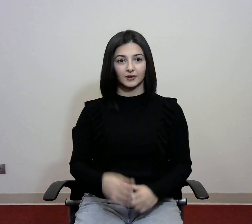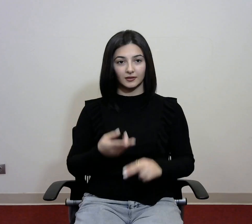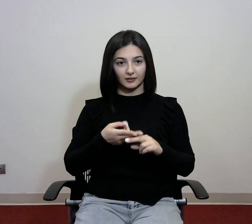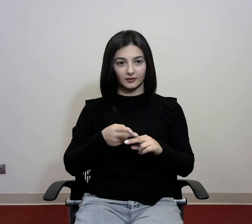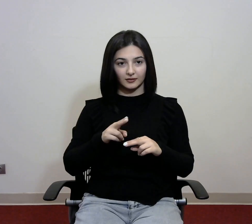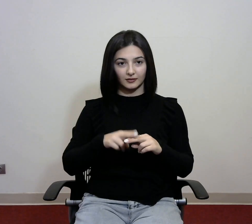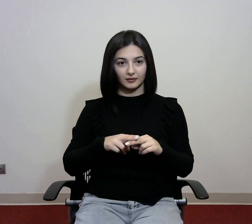bu